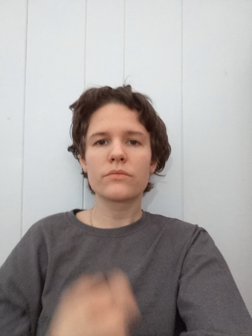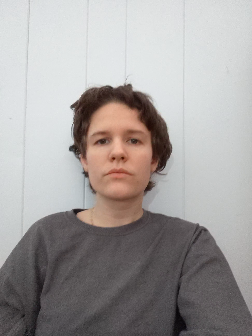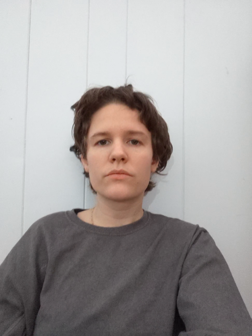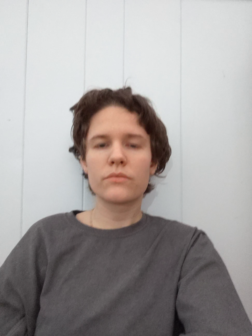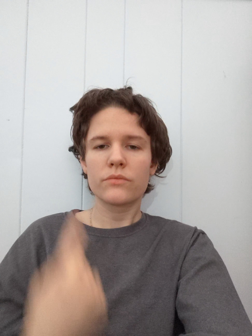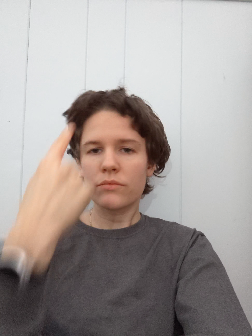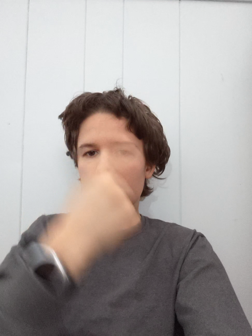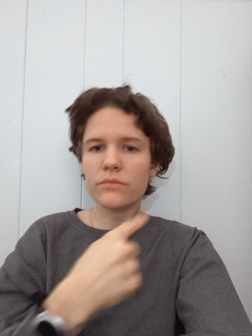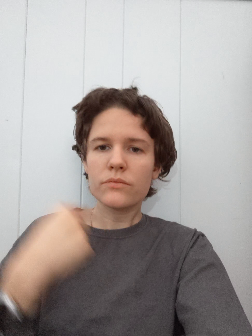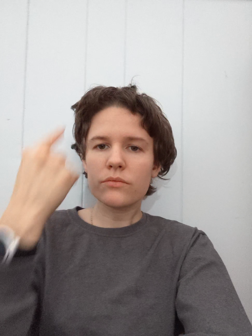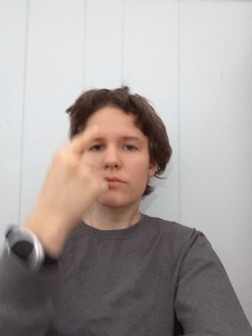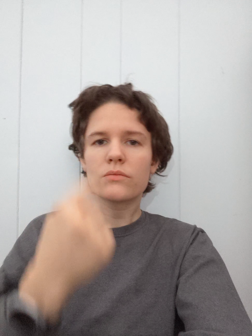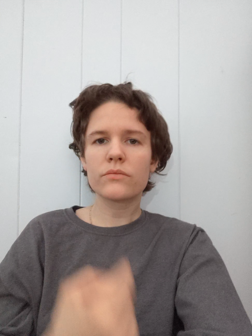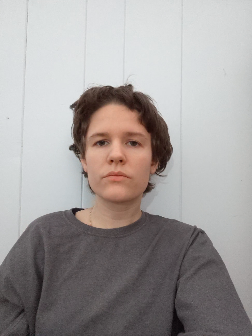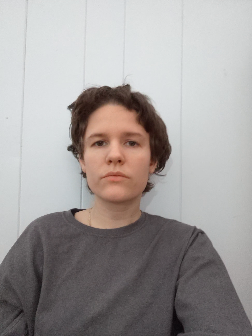face